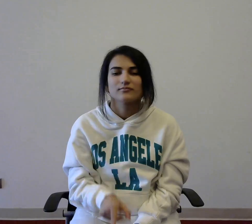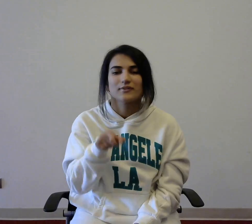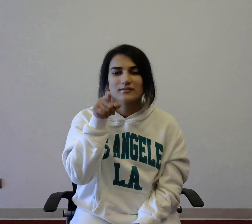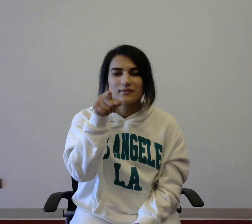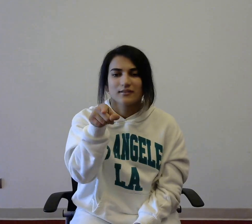sən